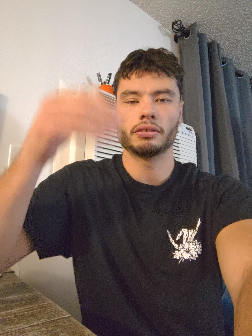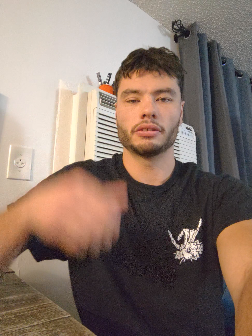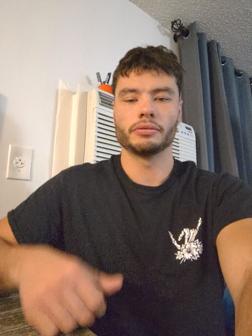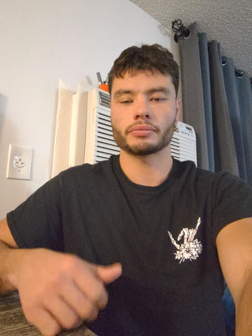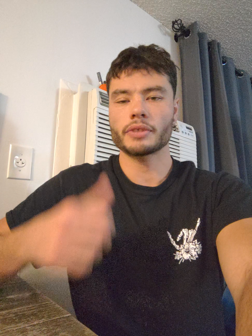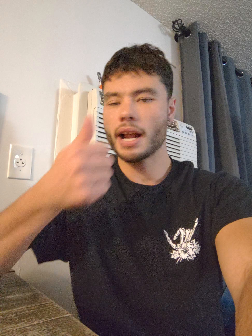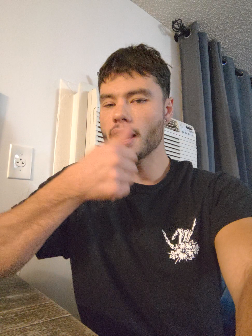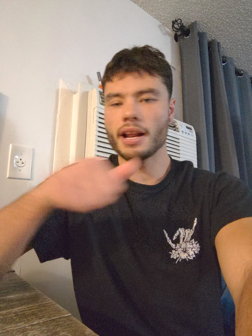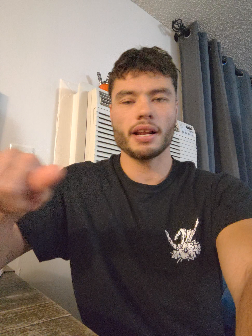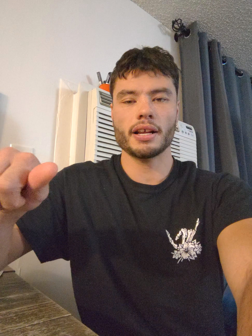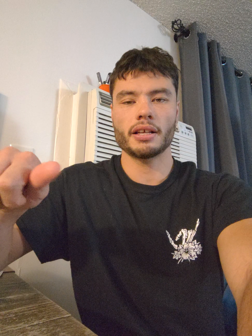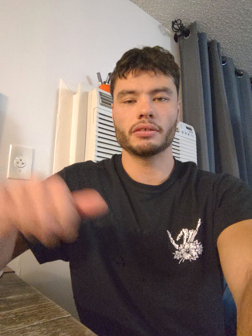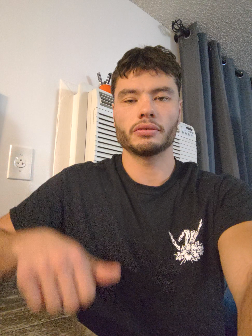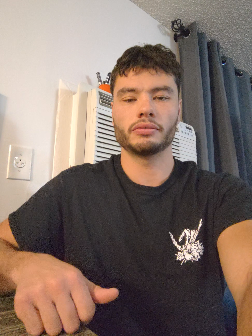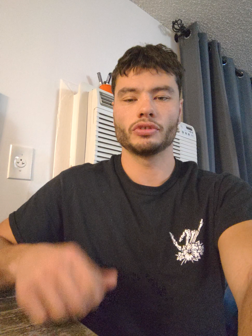any